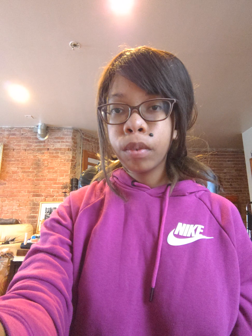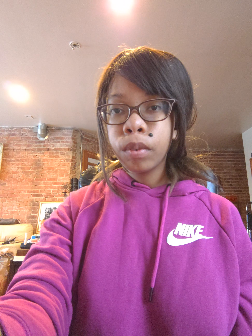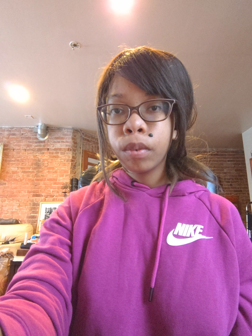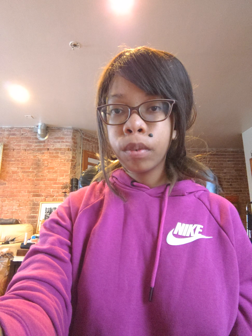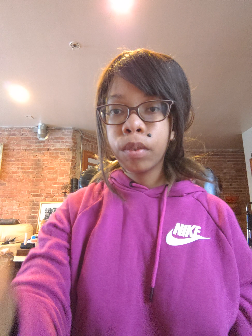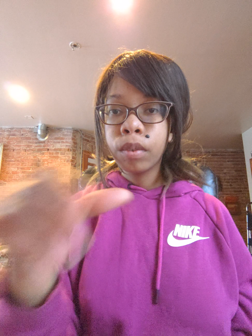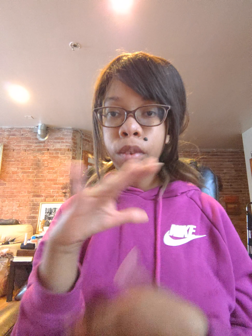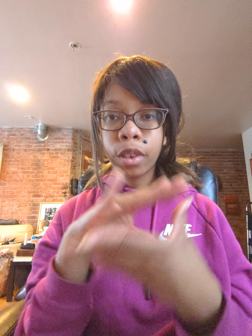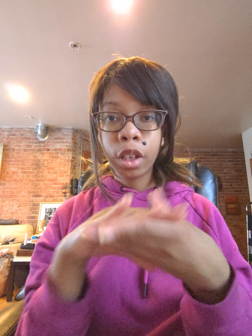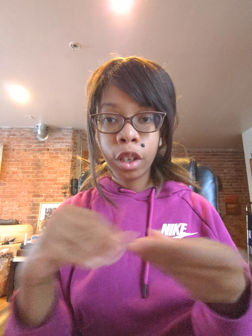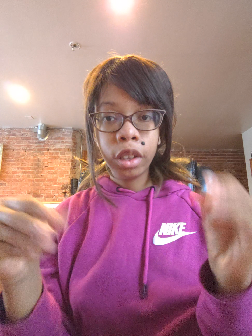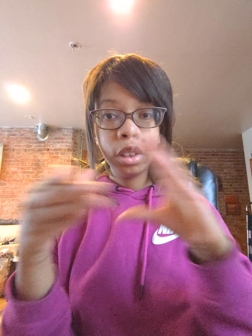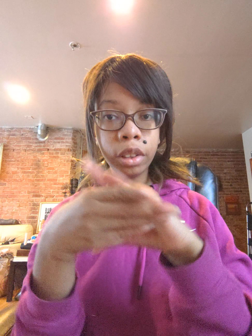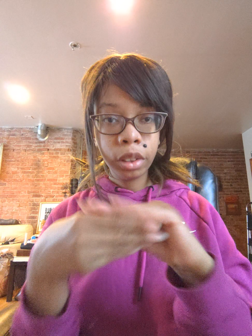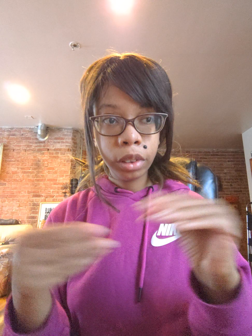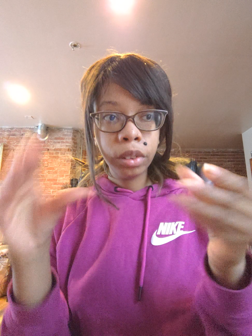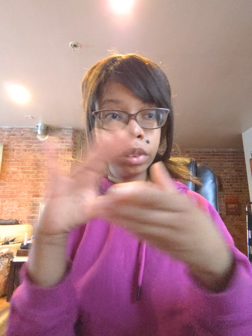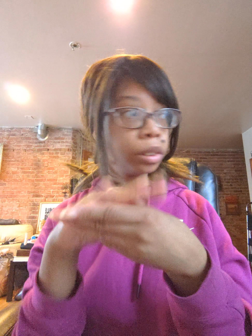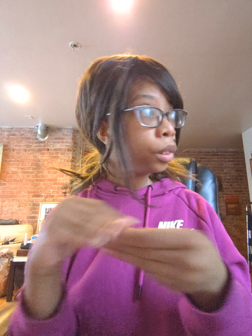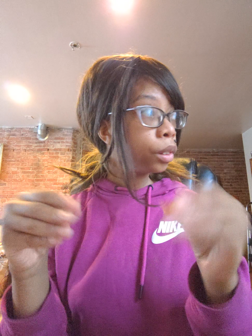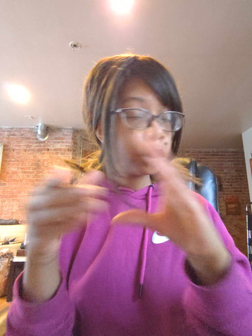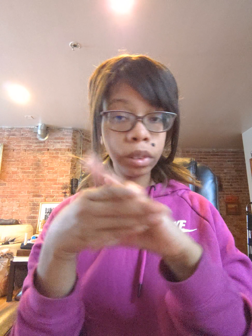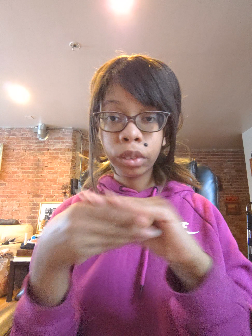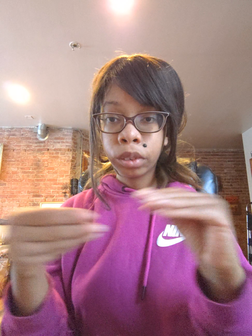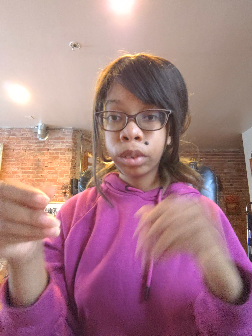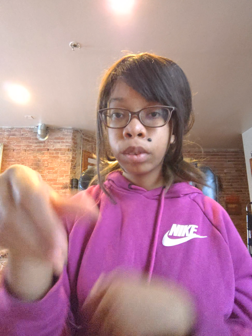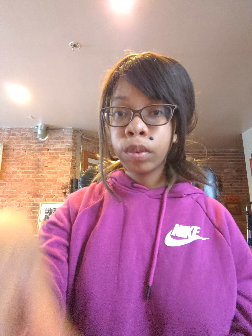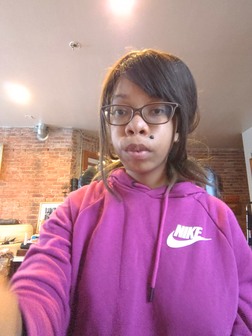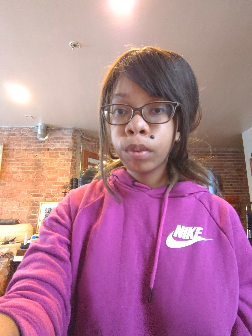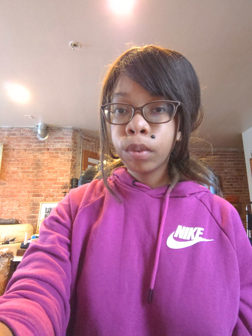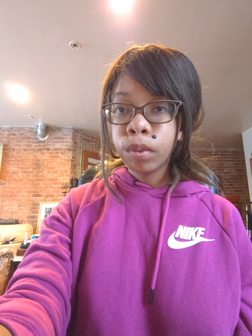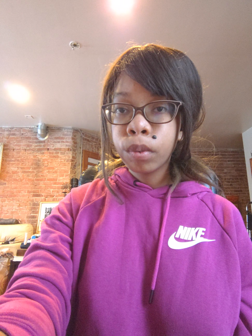story